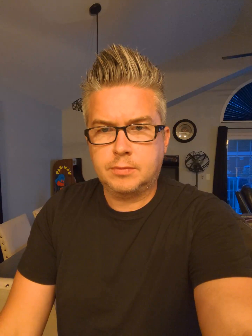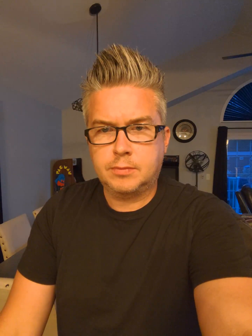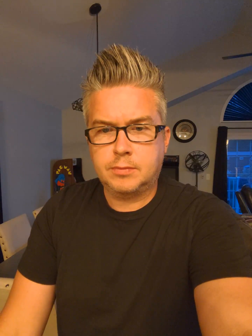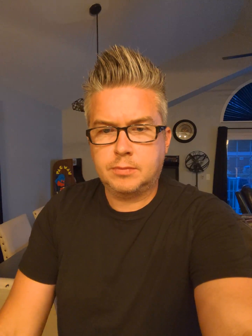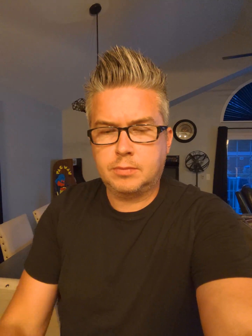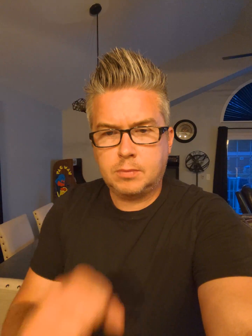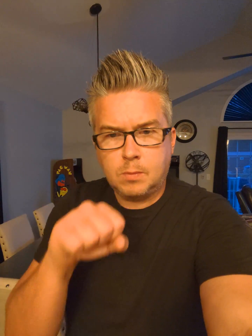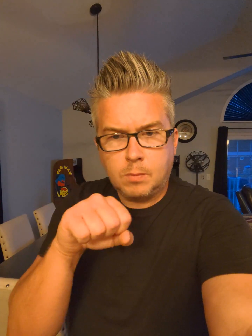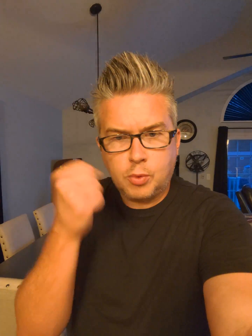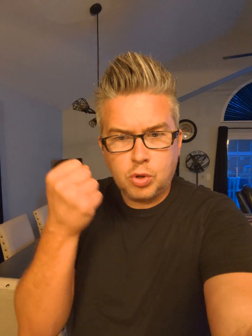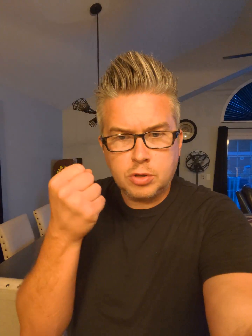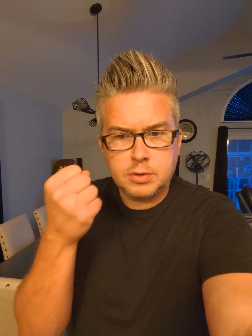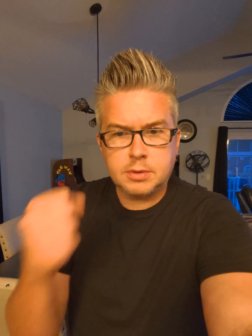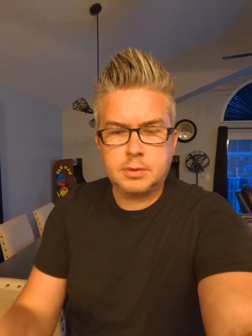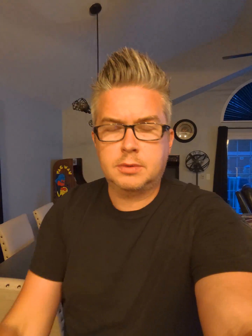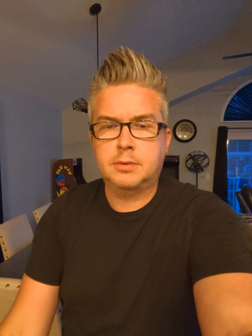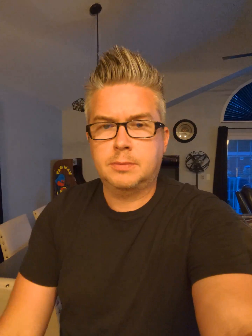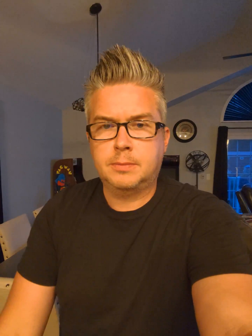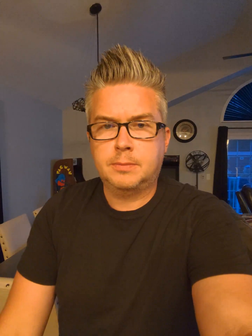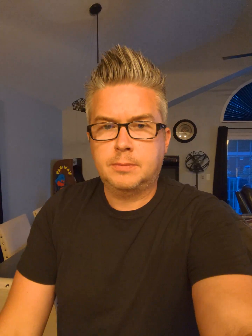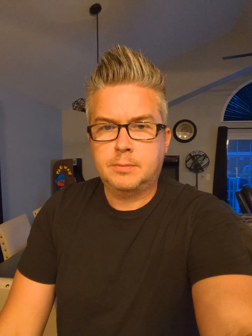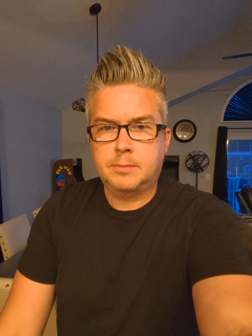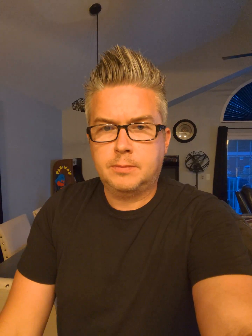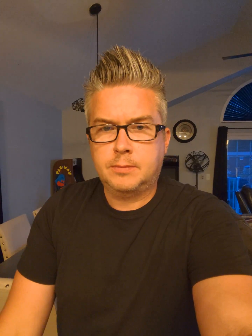break